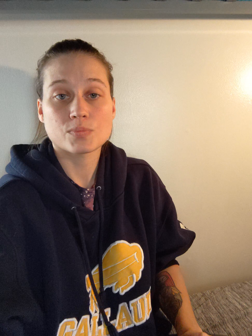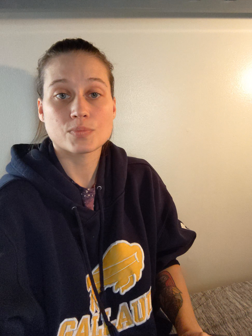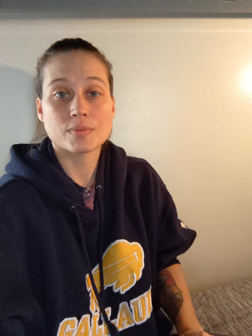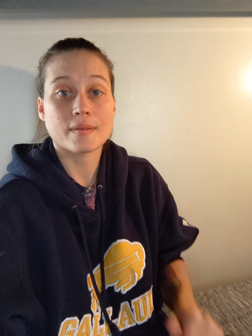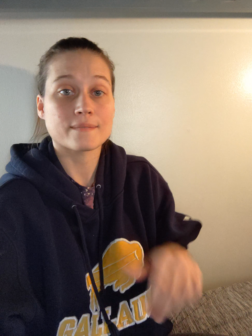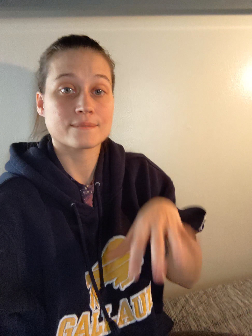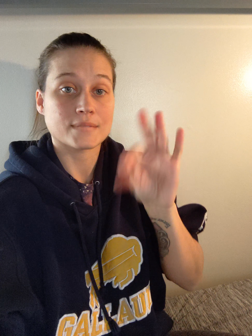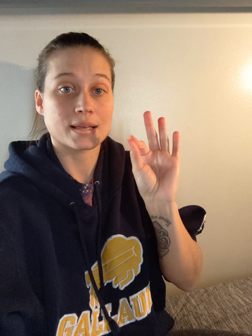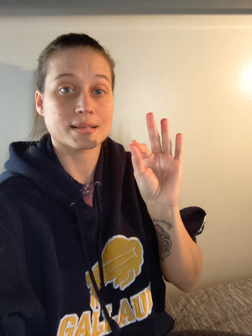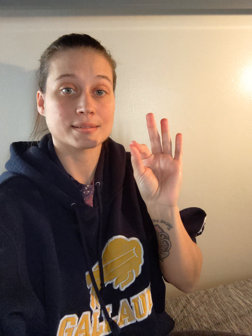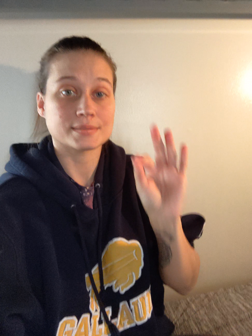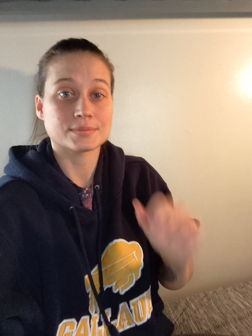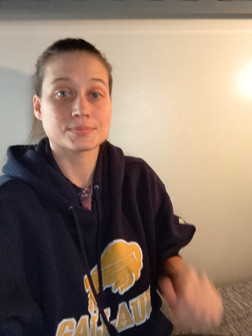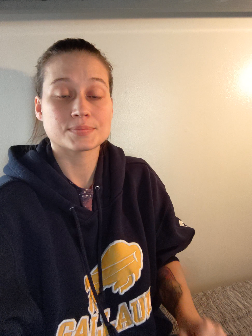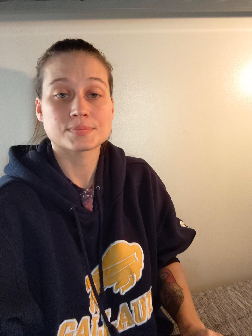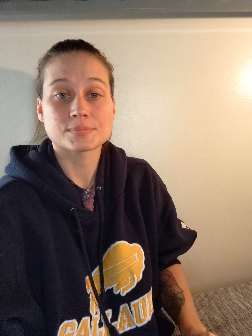find